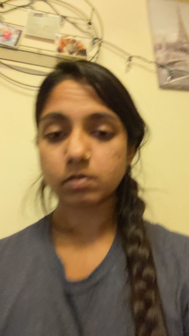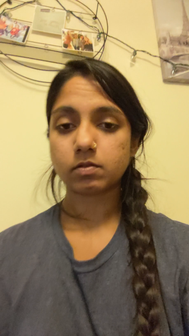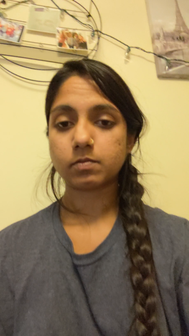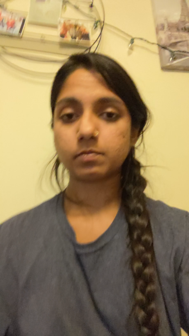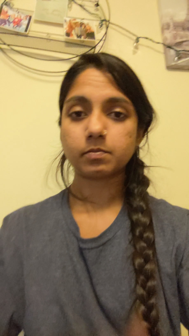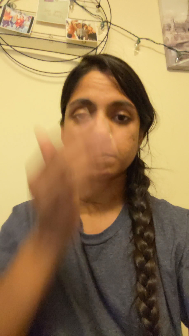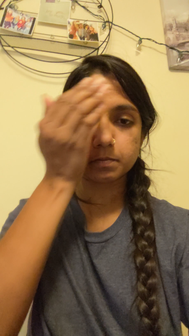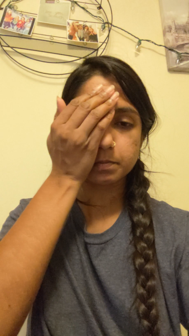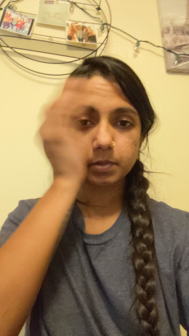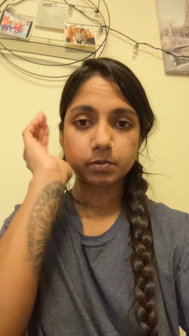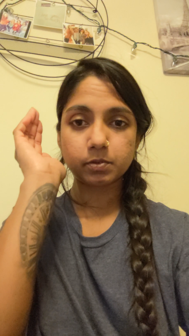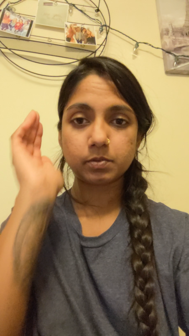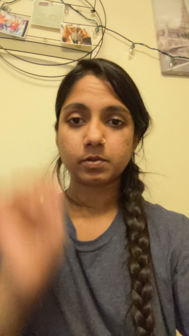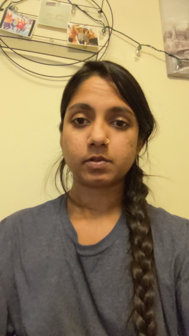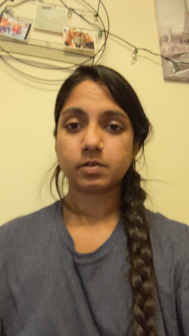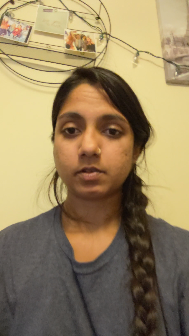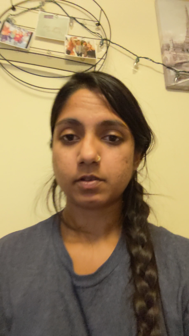peekaboo